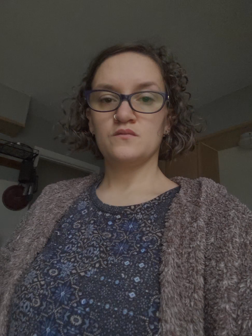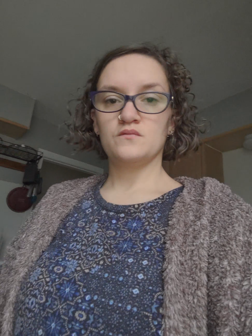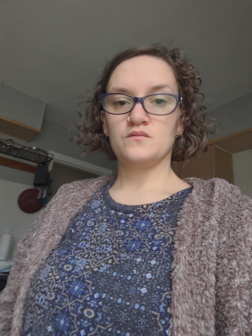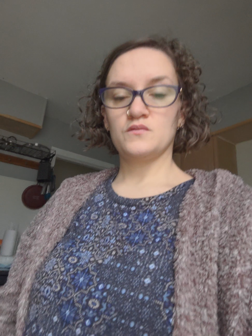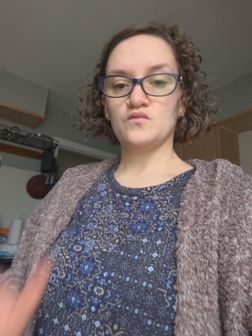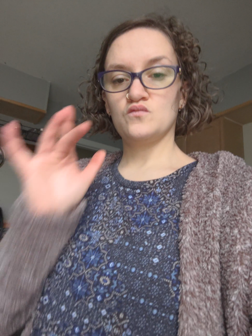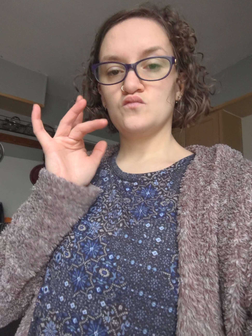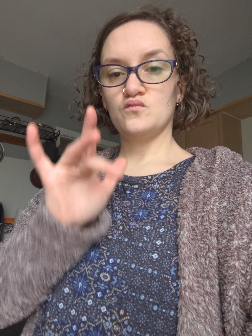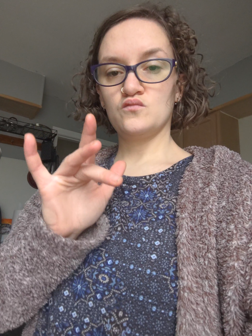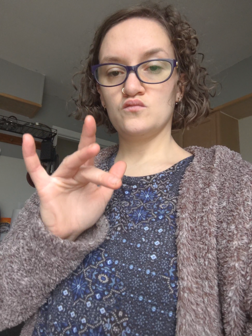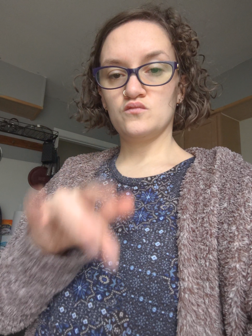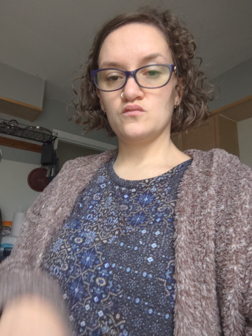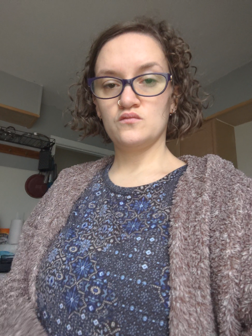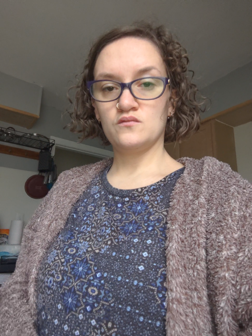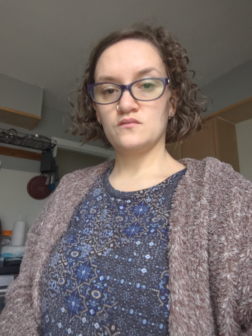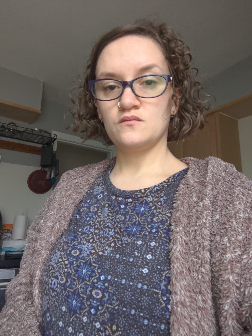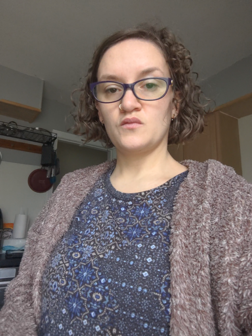touch